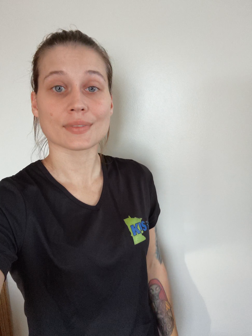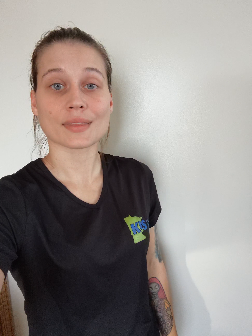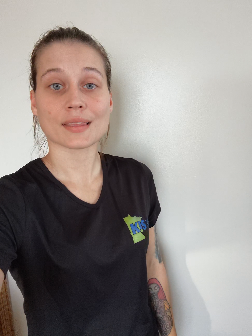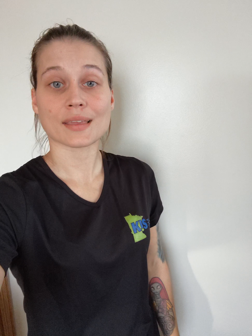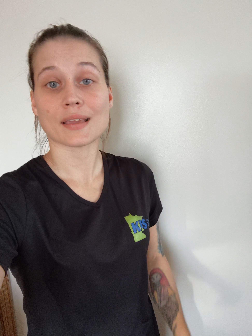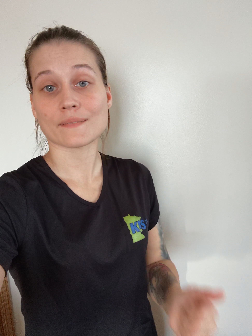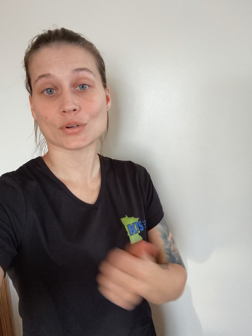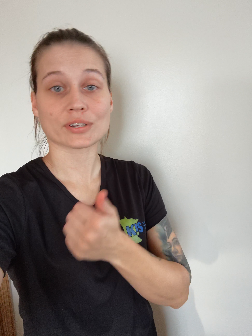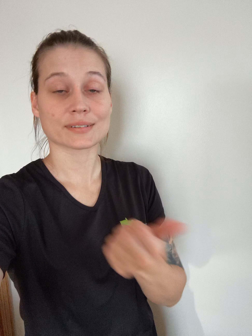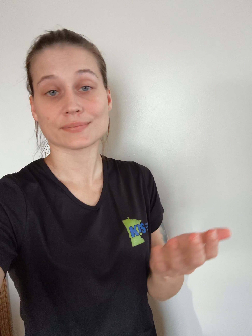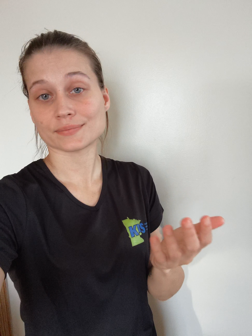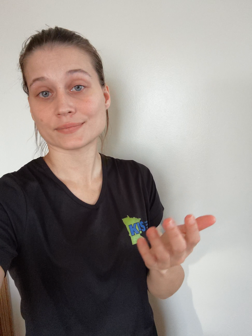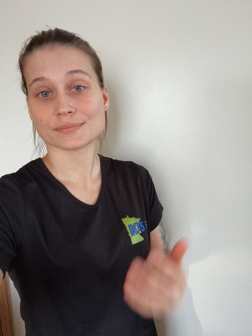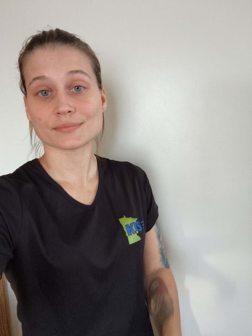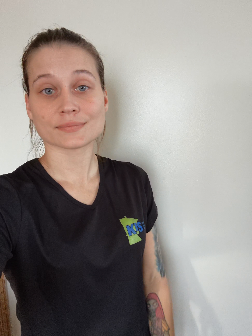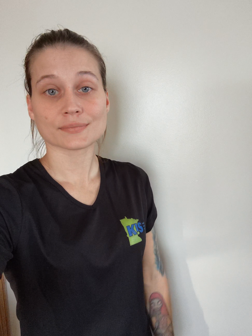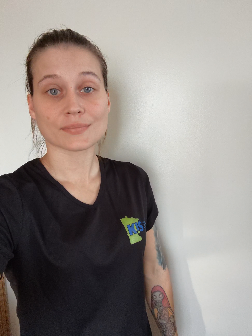every